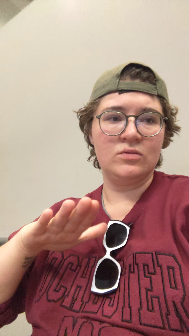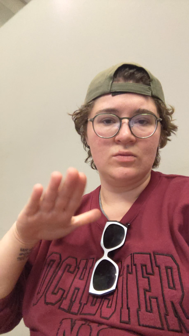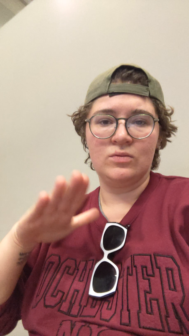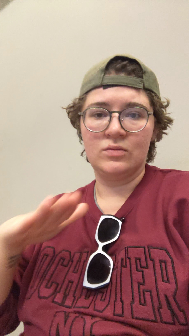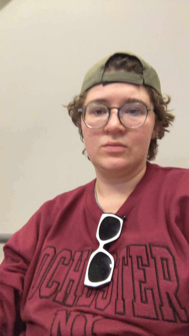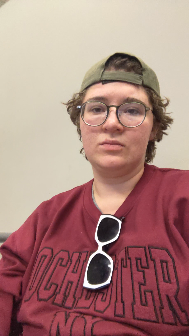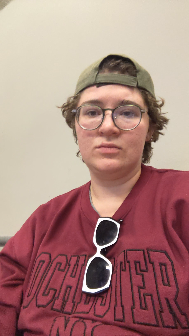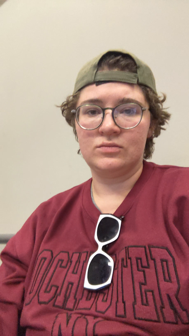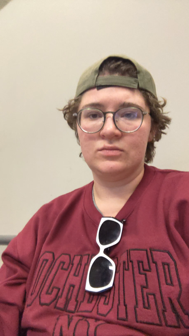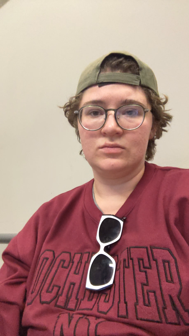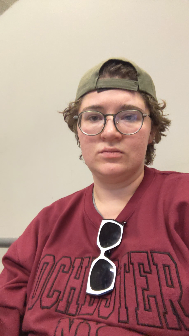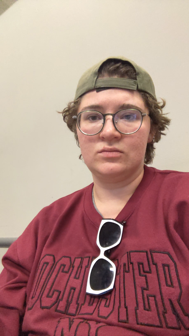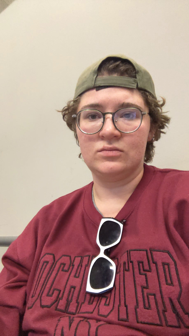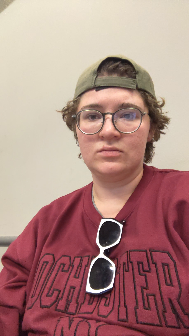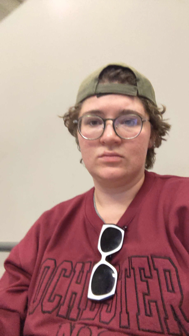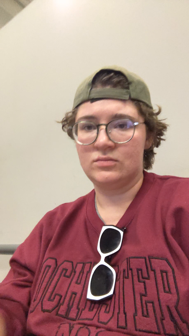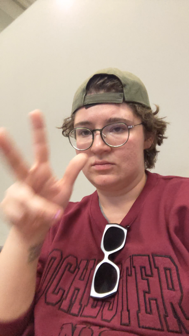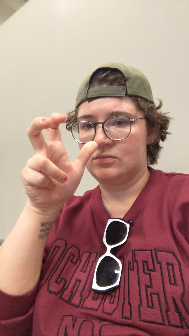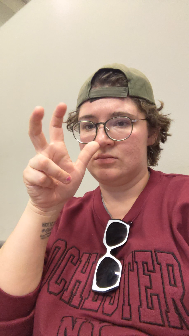ant